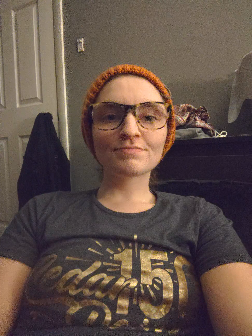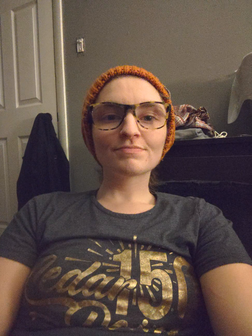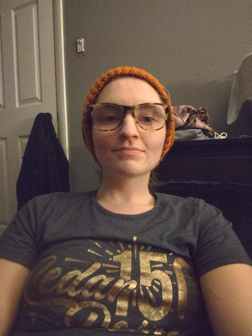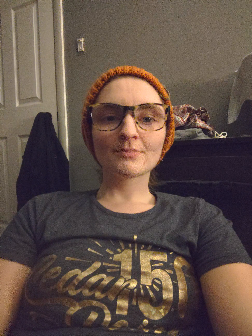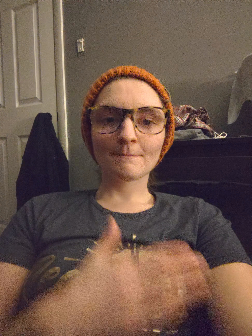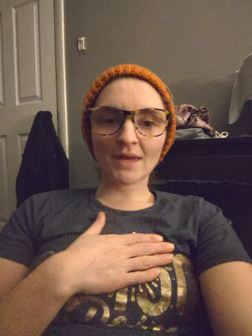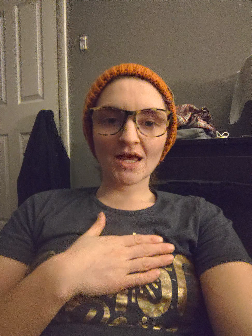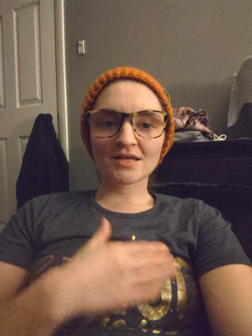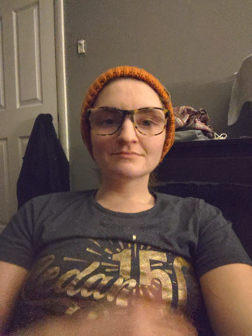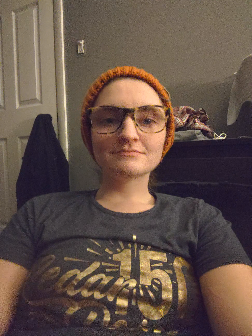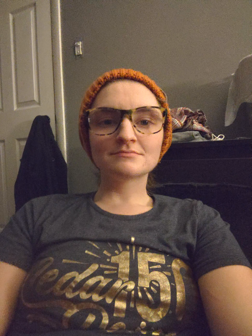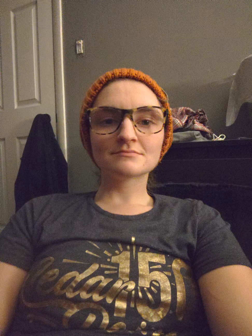my